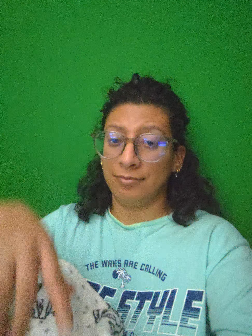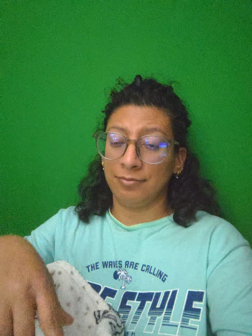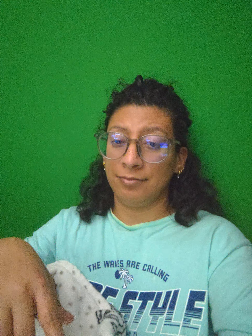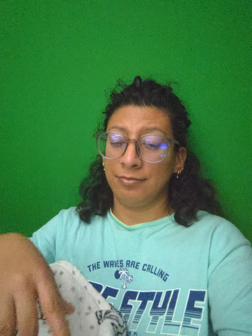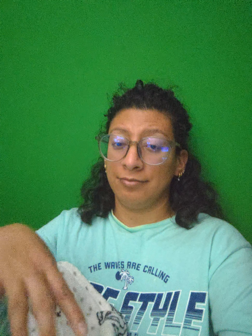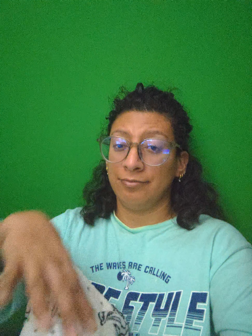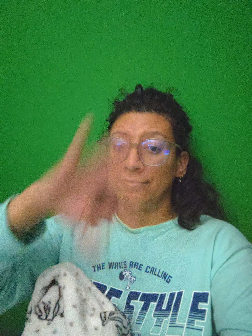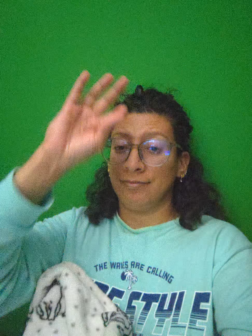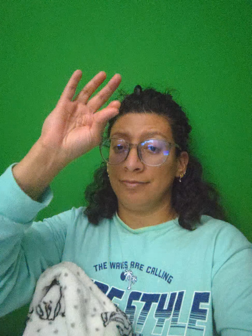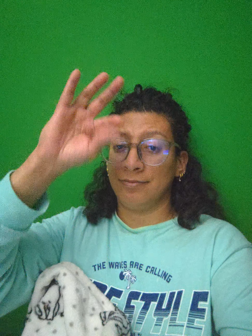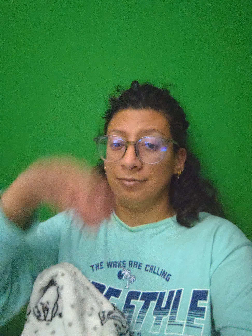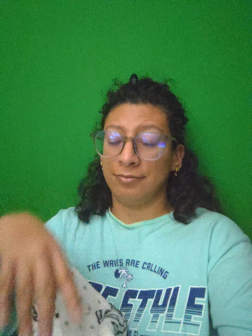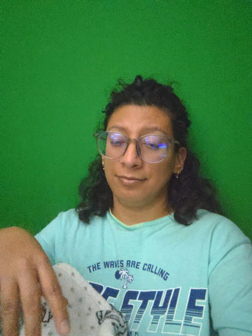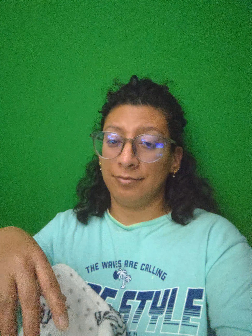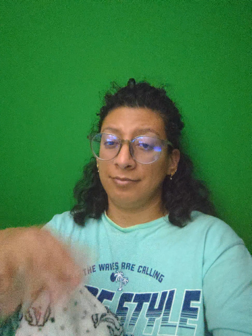find